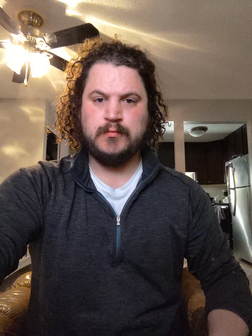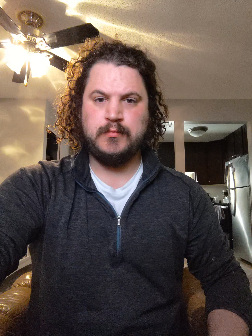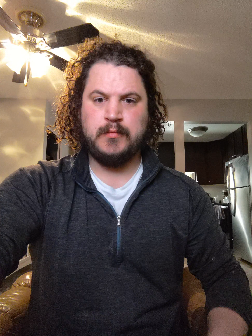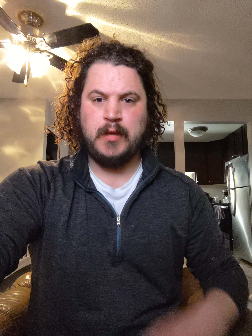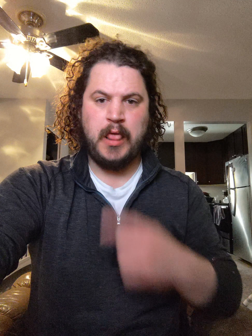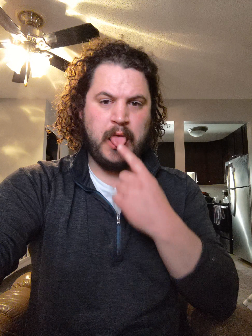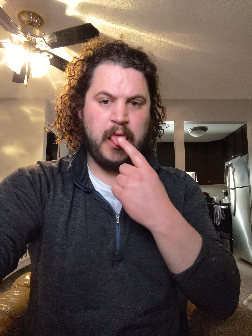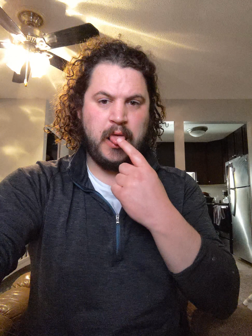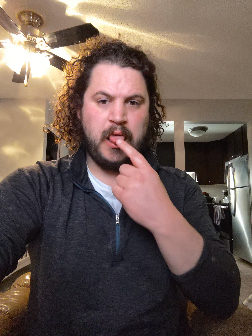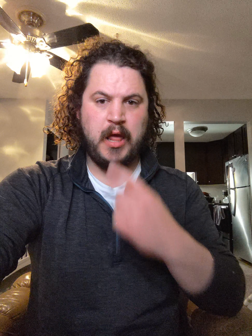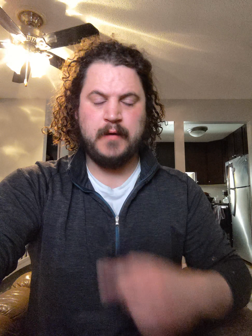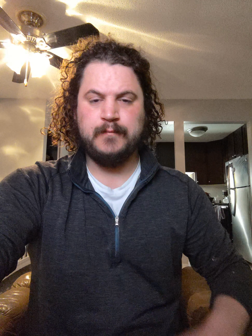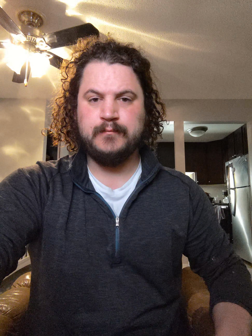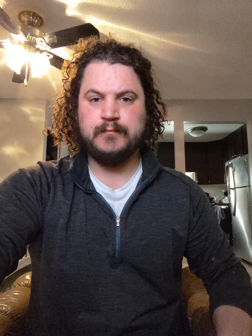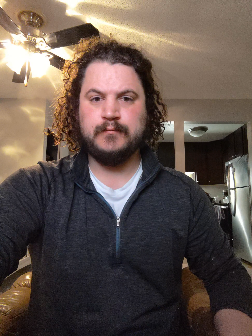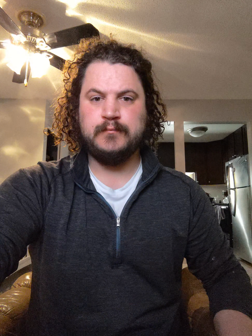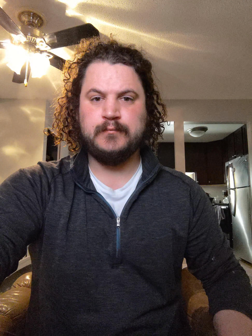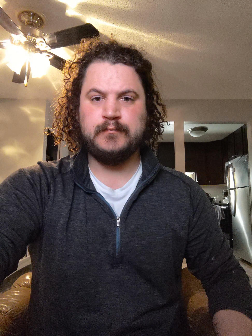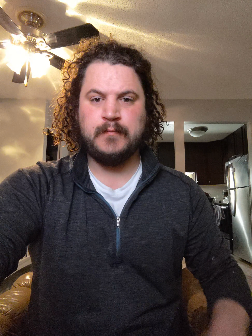tongue